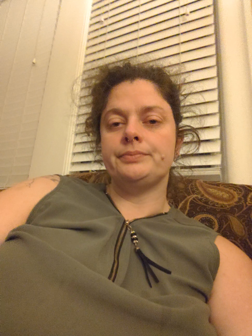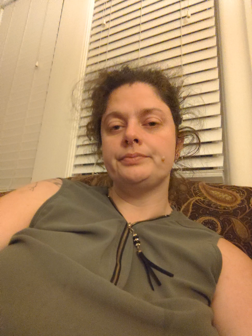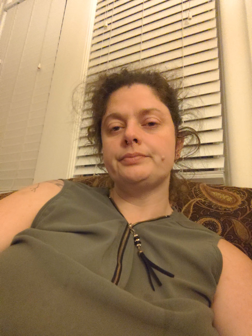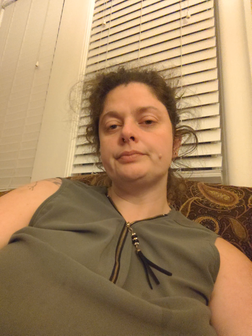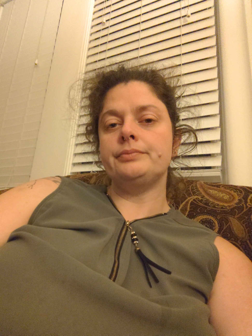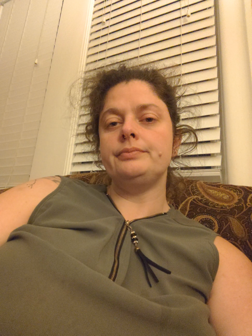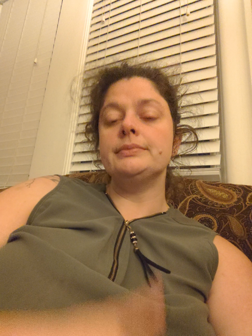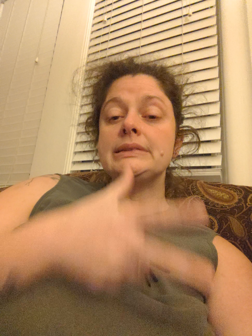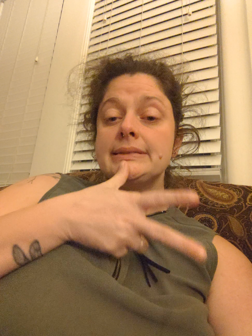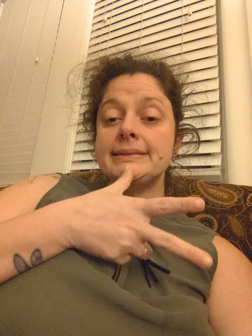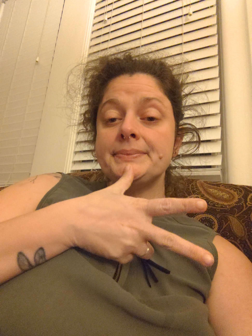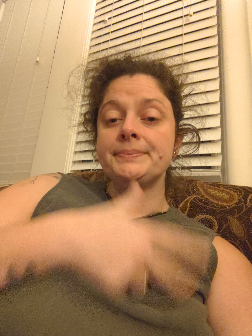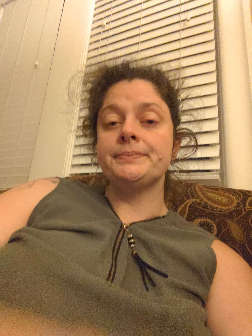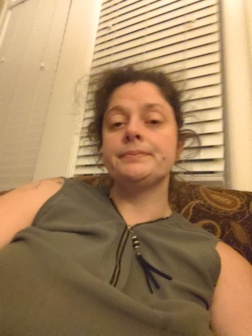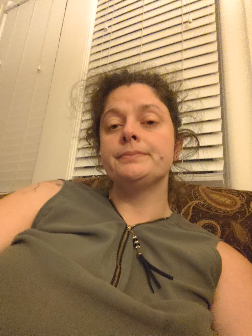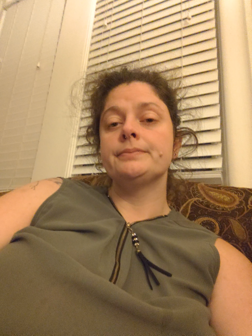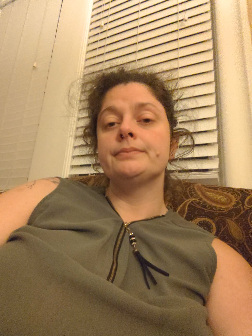hen